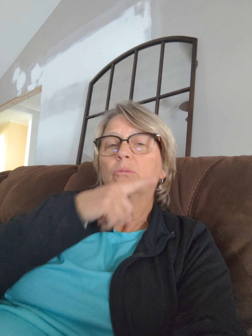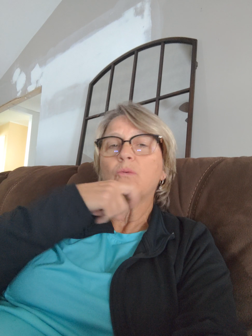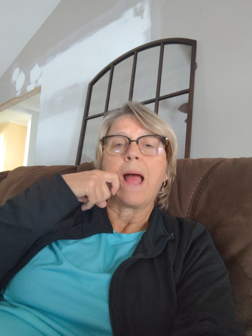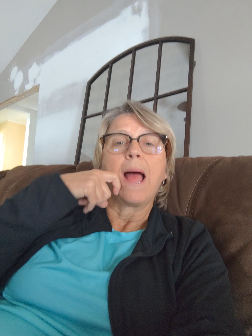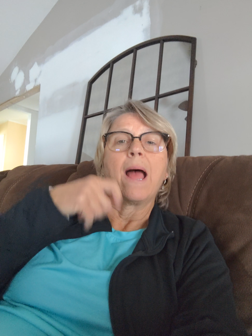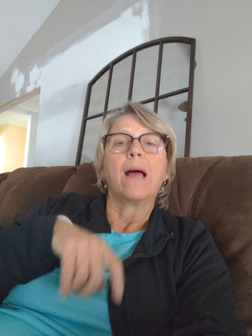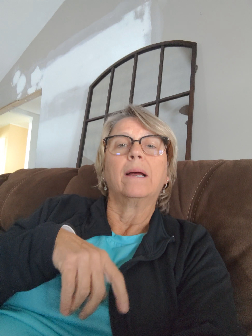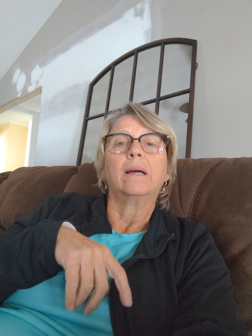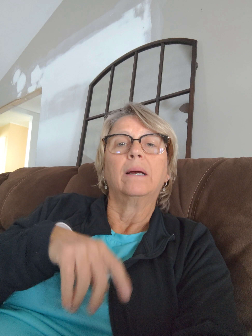dry